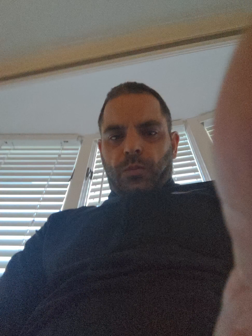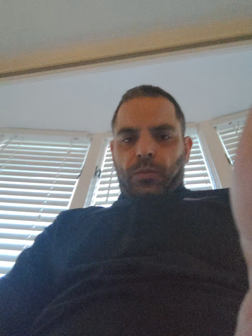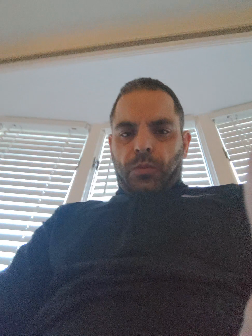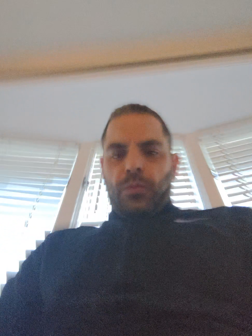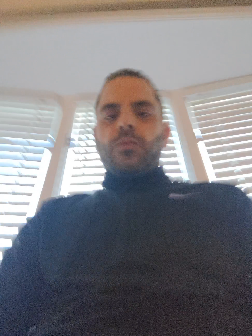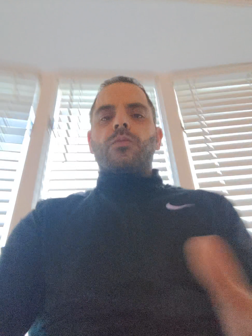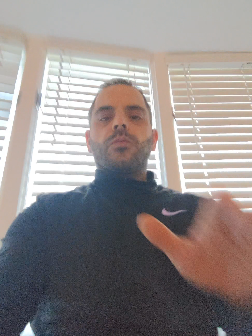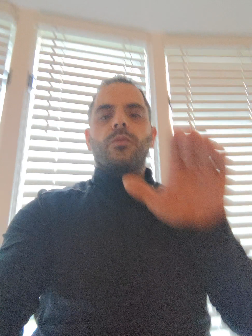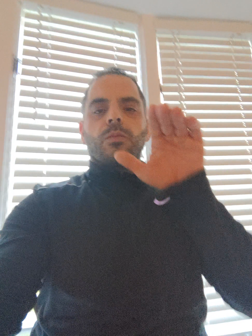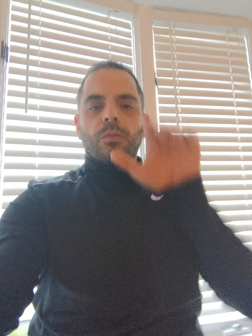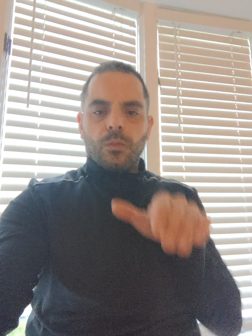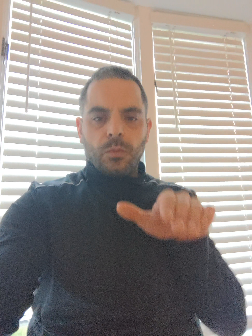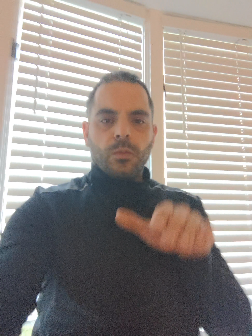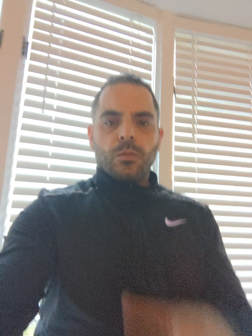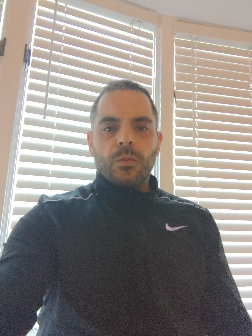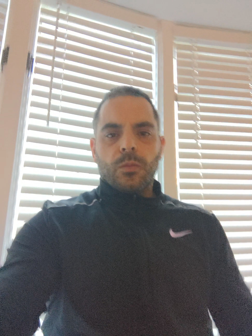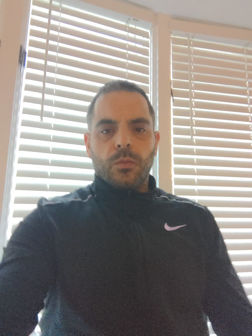on